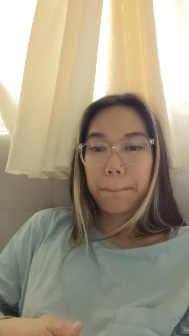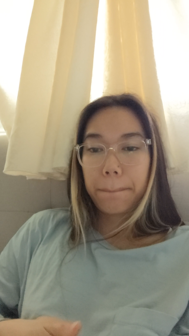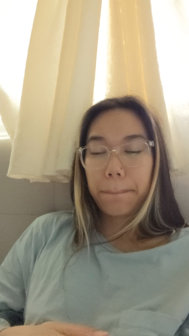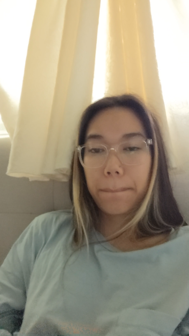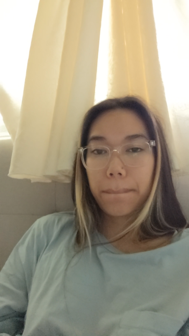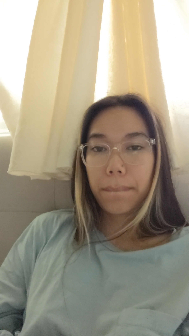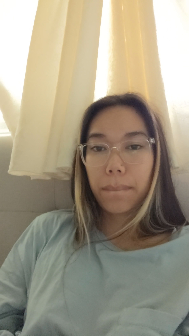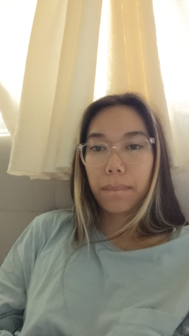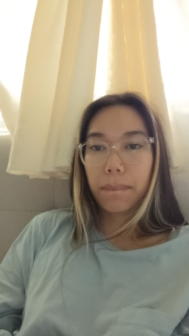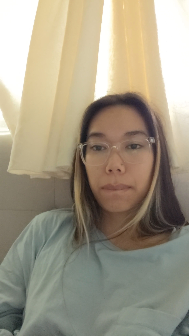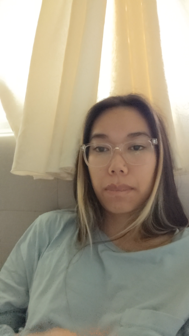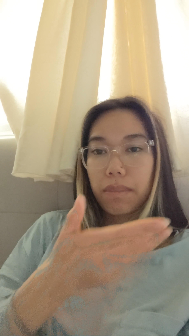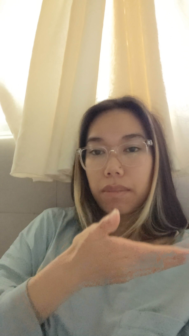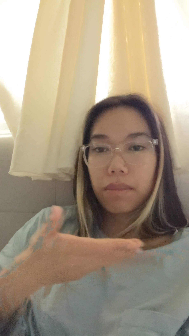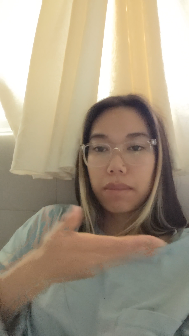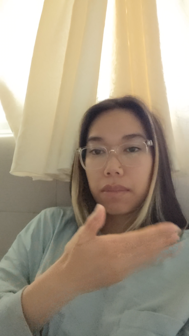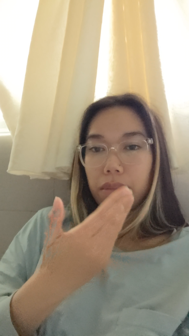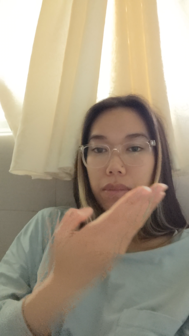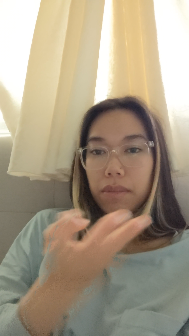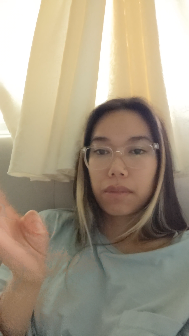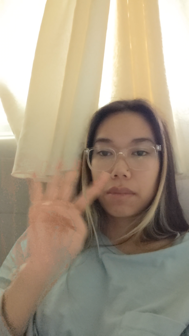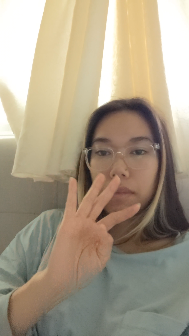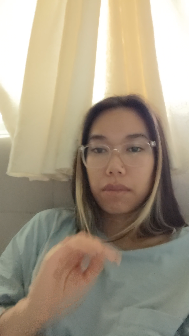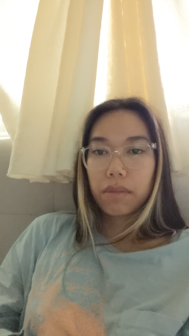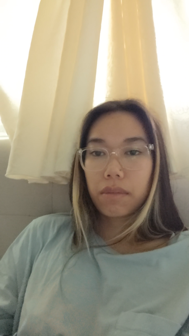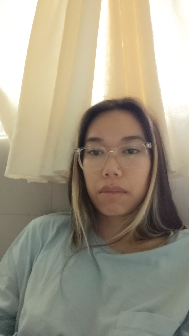crib